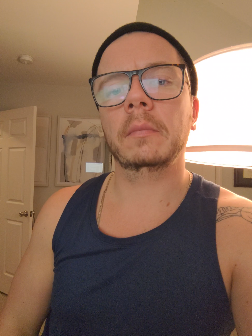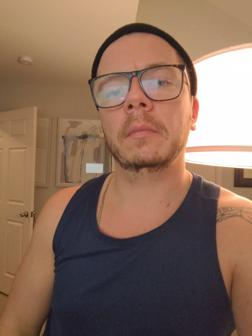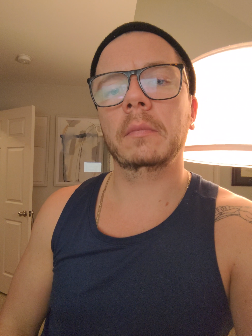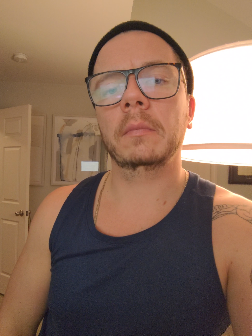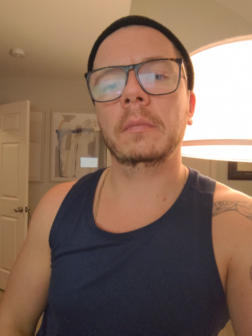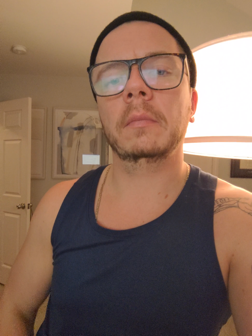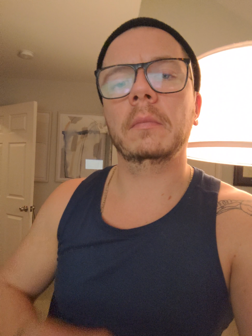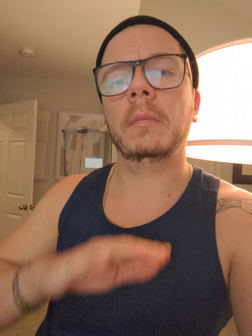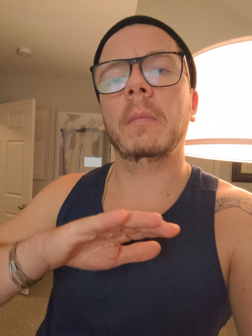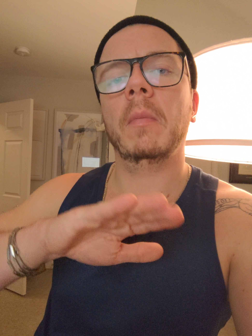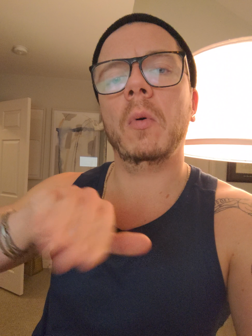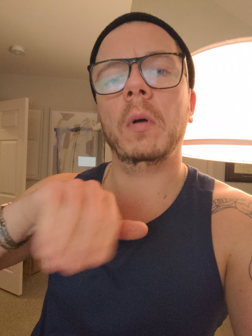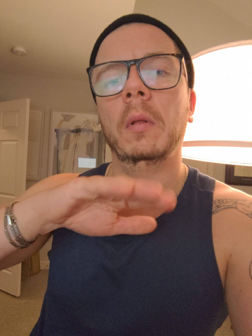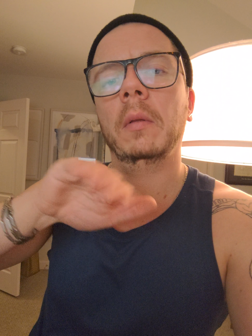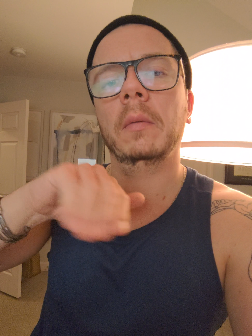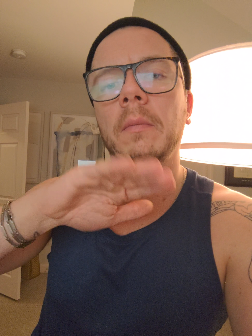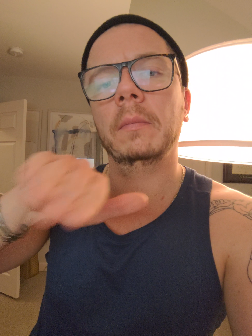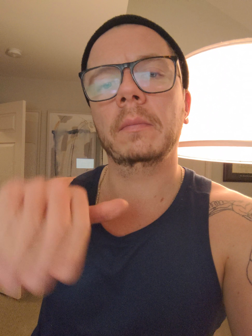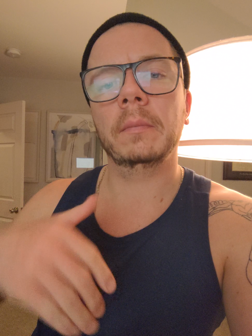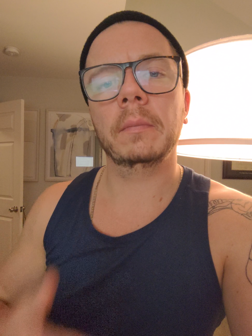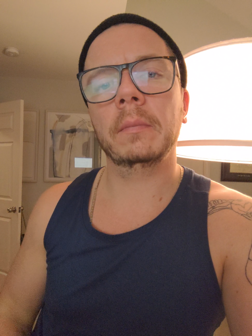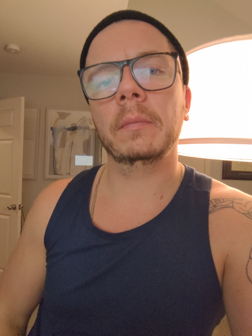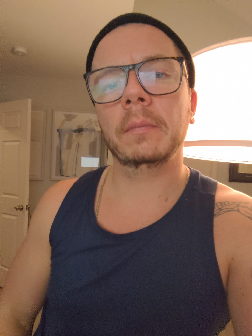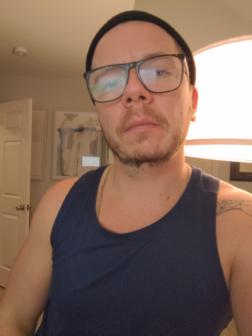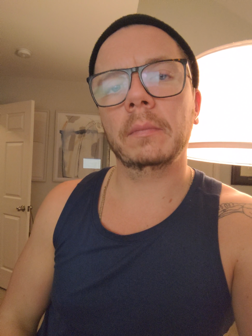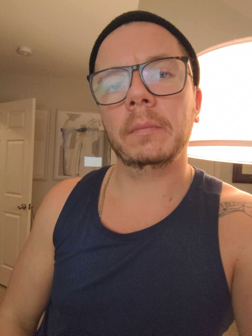pool